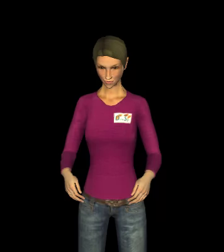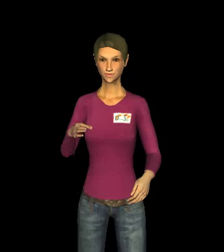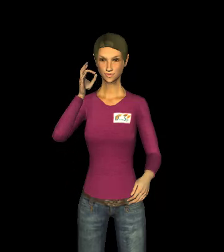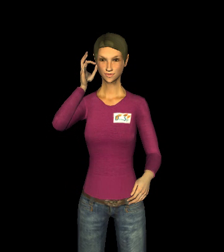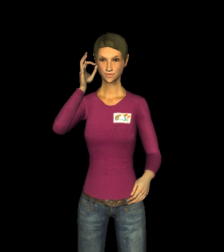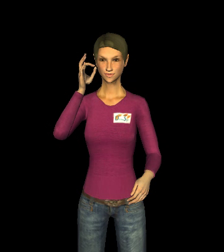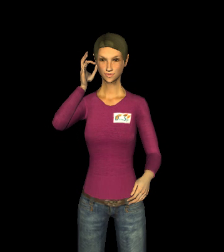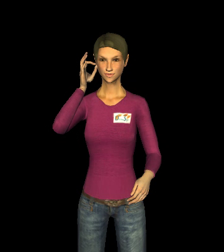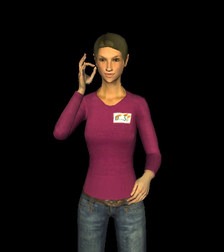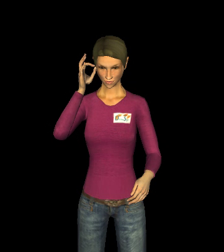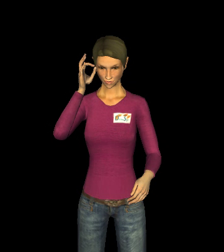أذن